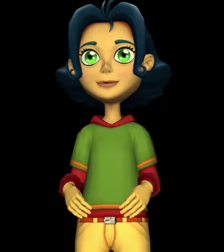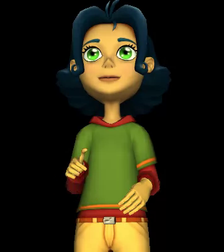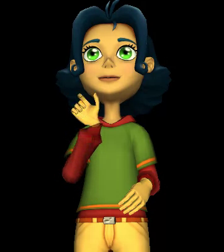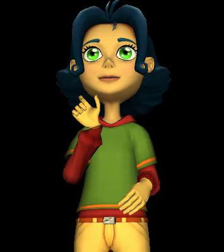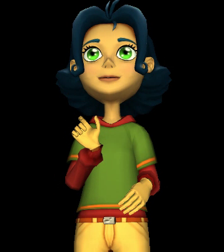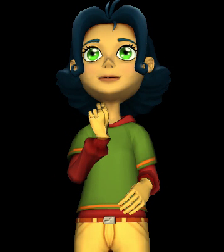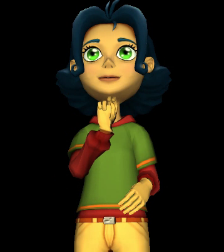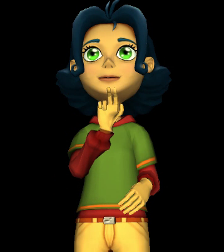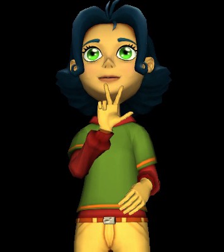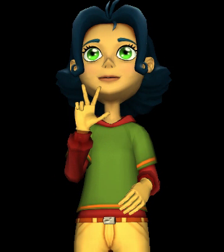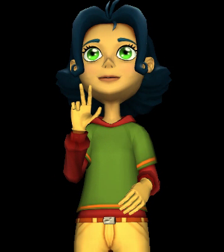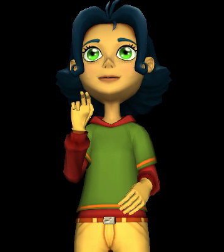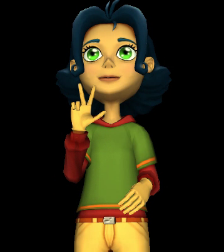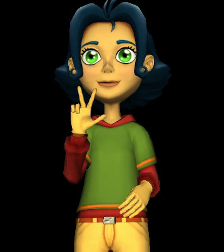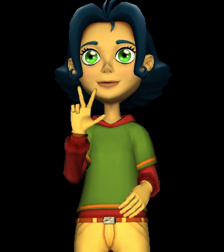راكب